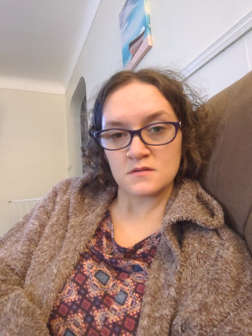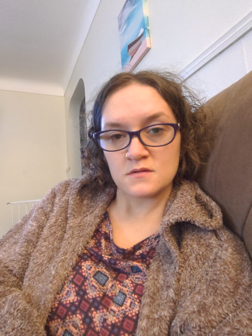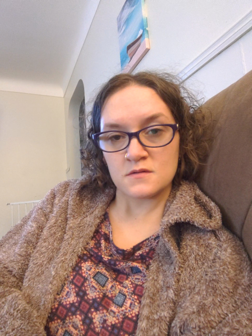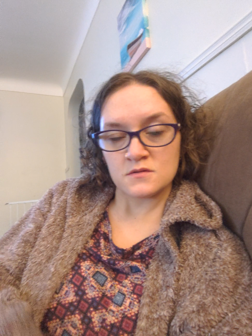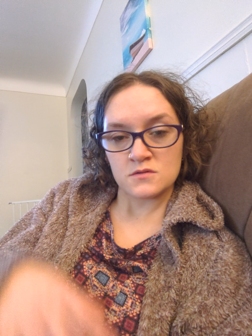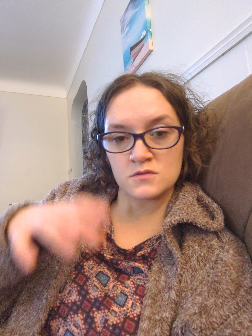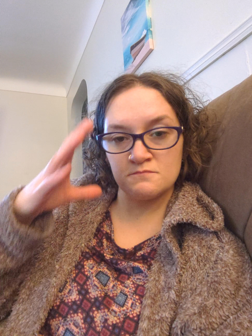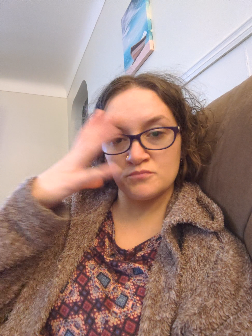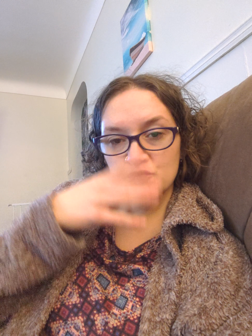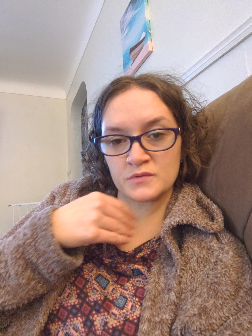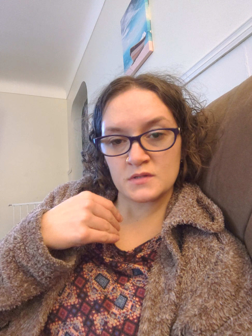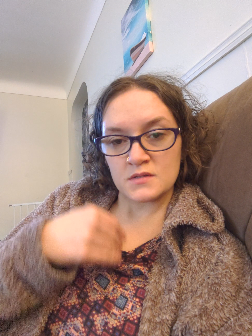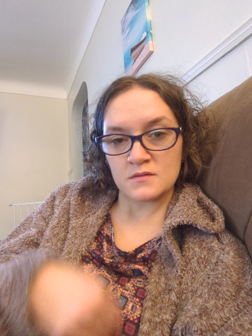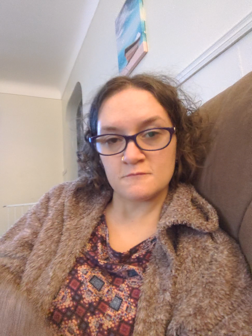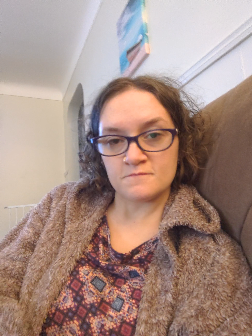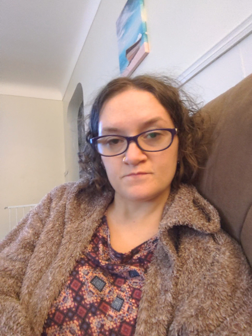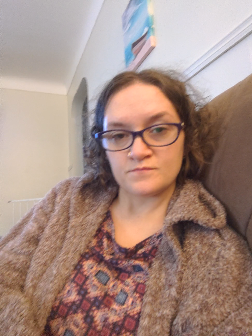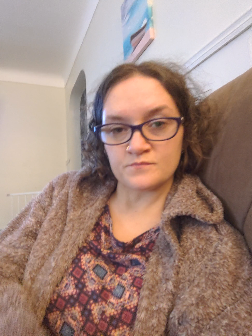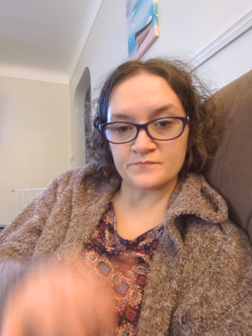pretty